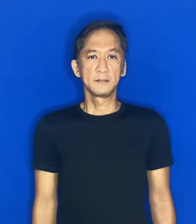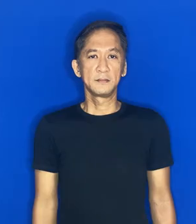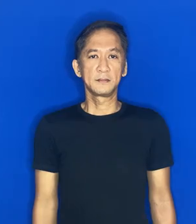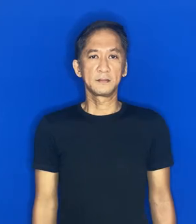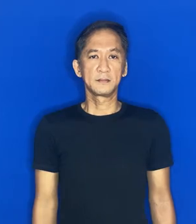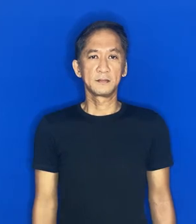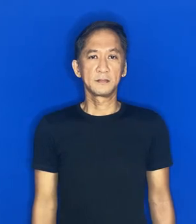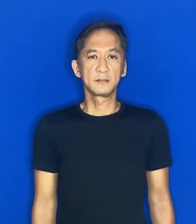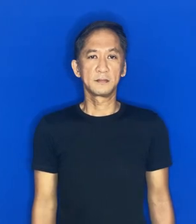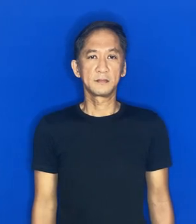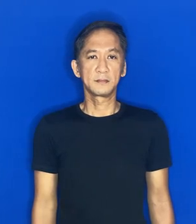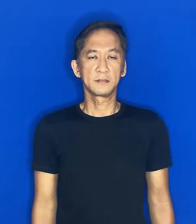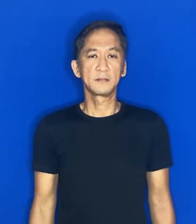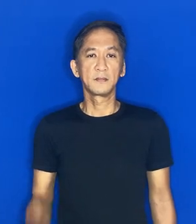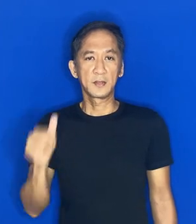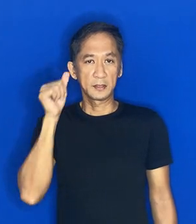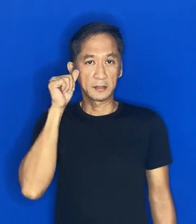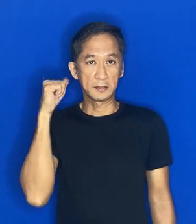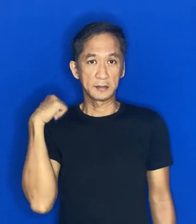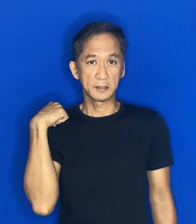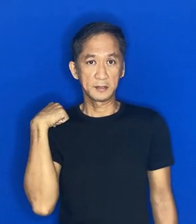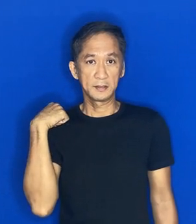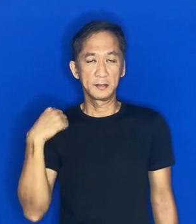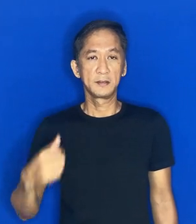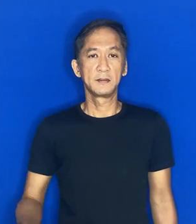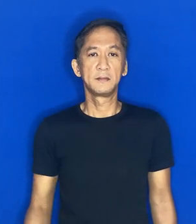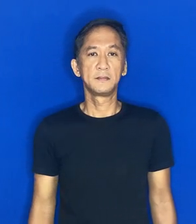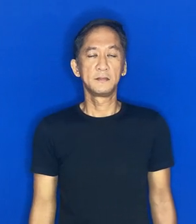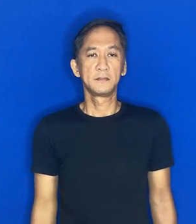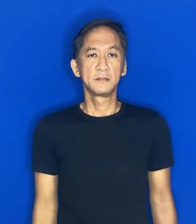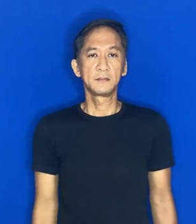yesterday